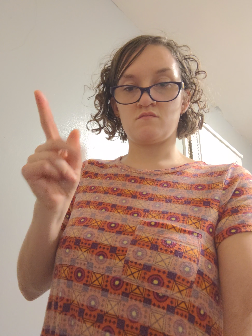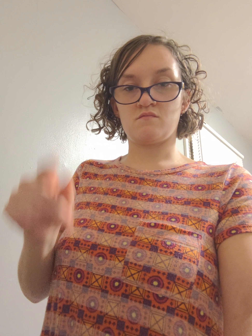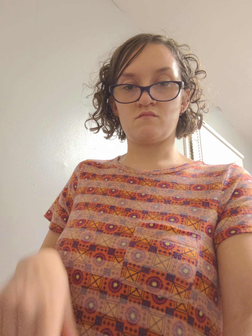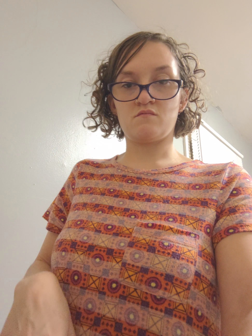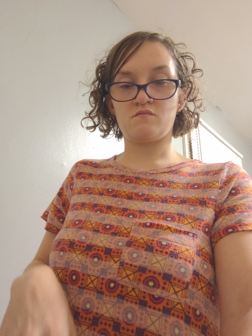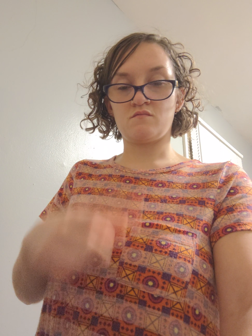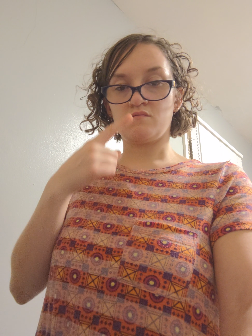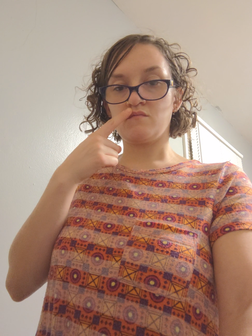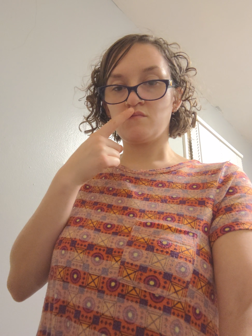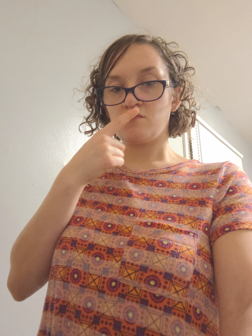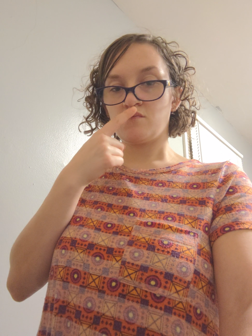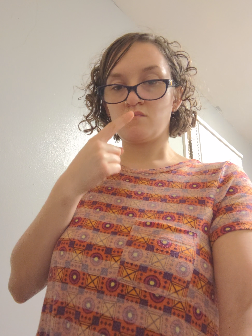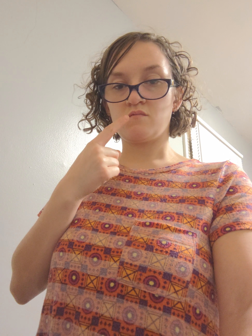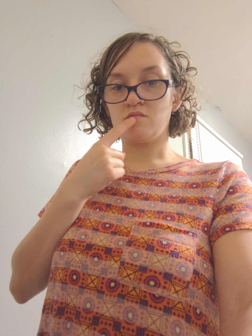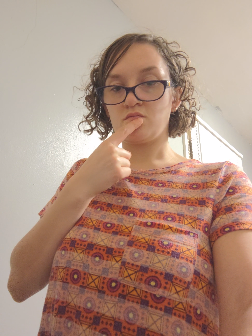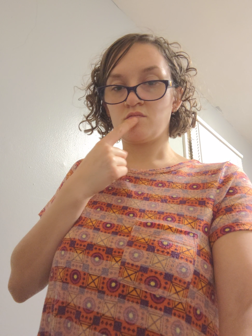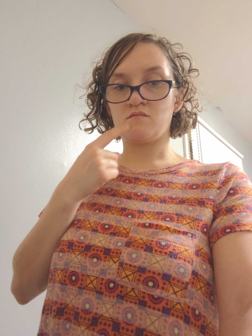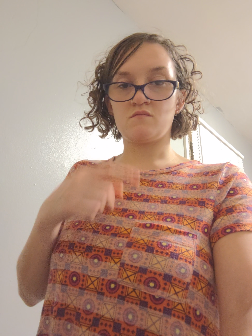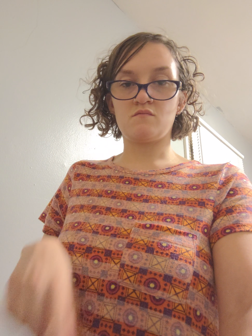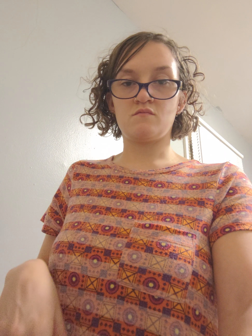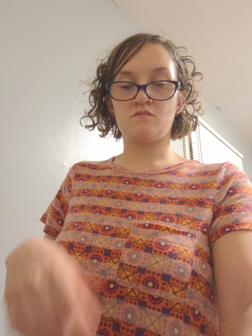lips